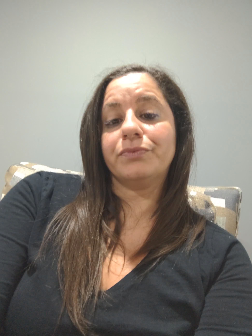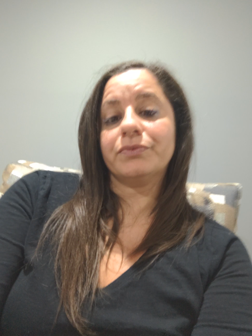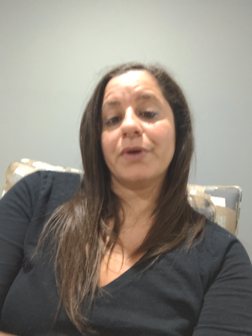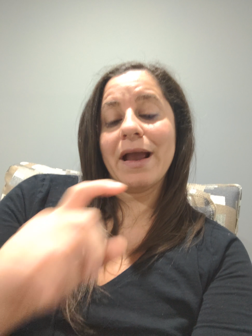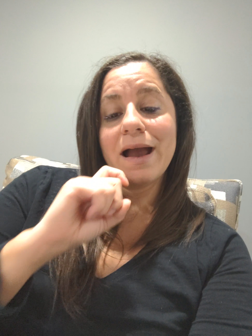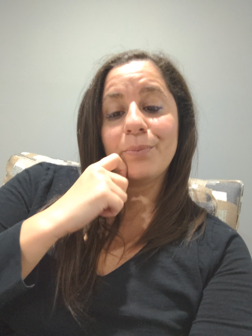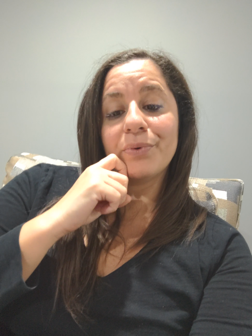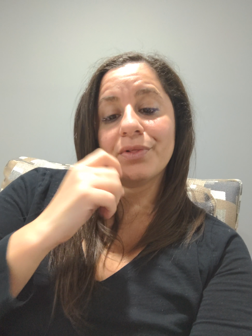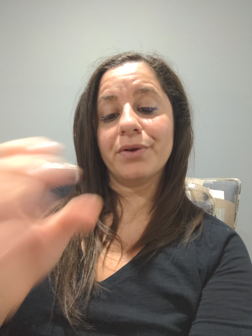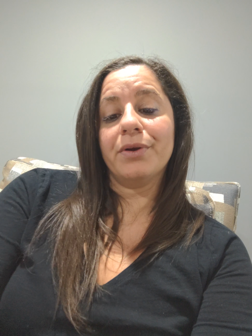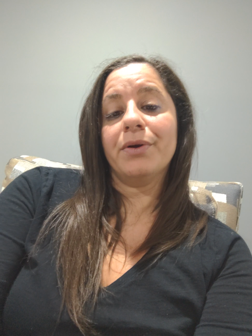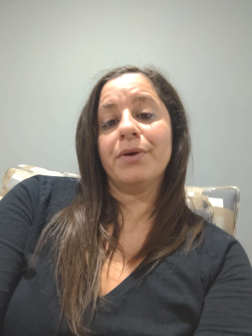apple